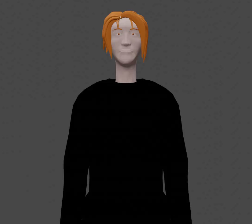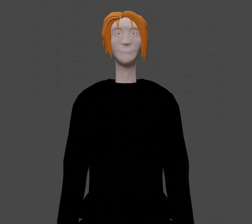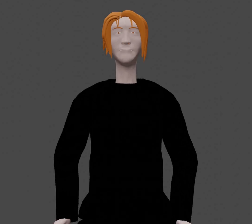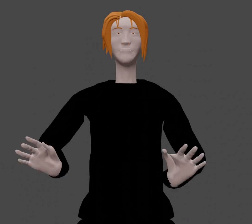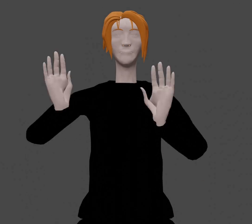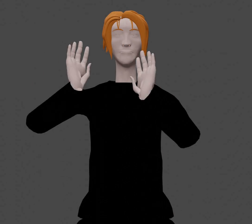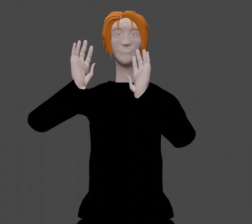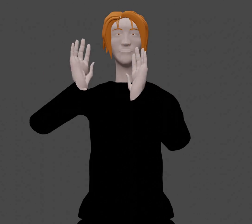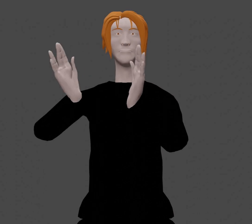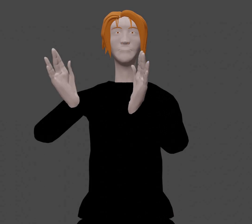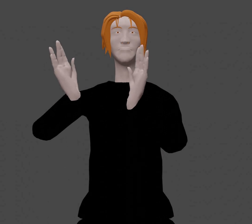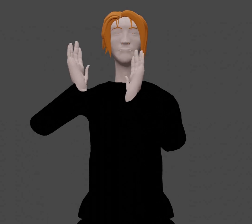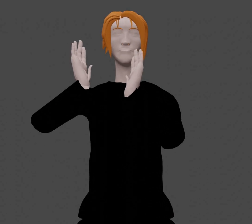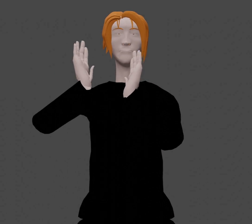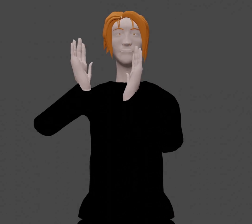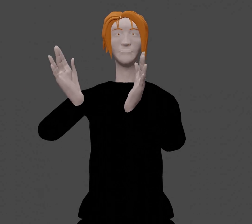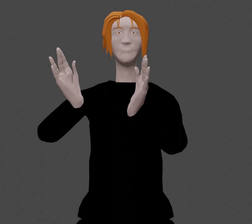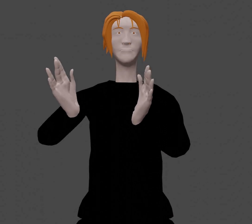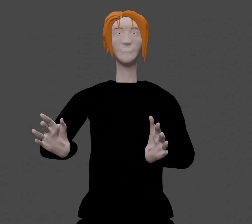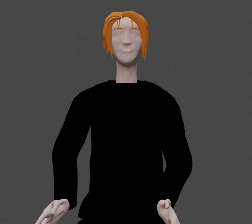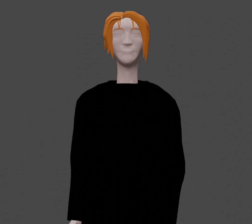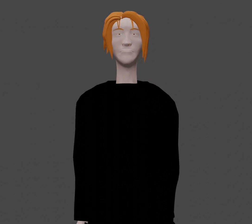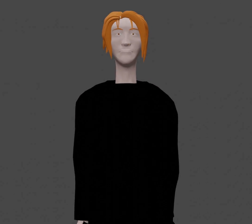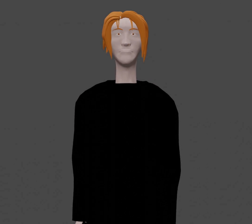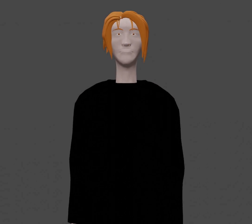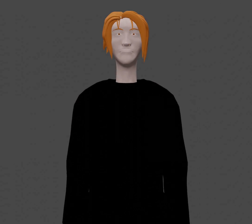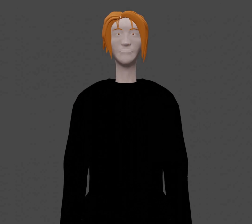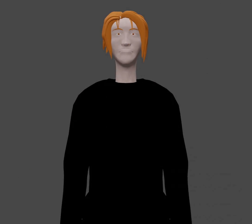Attention